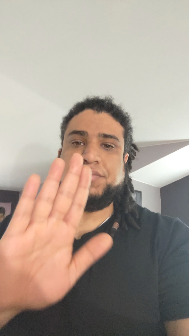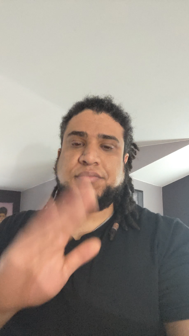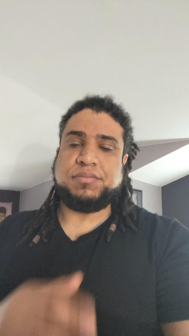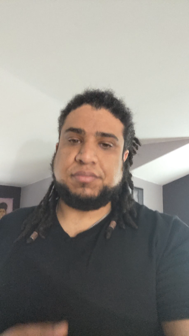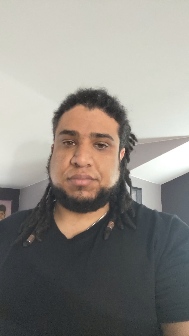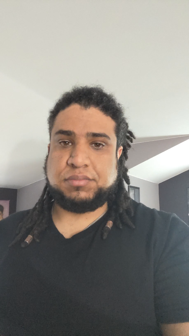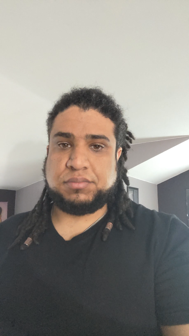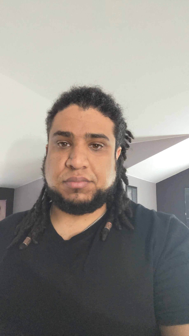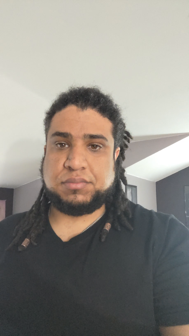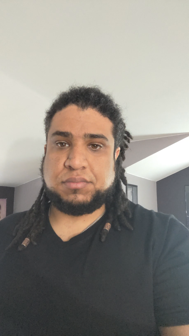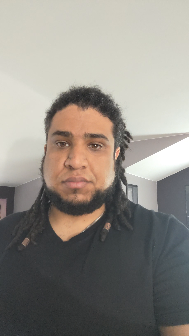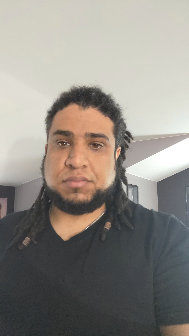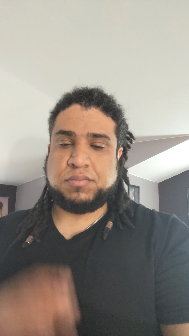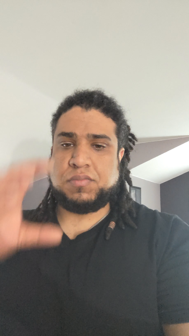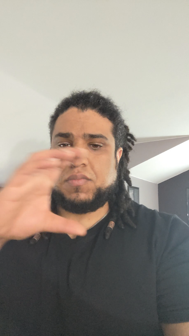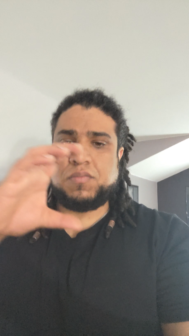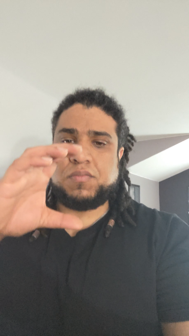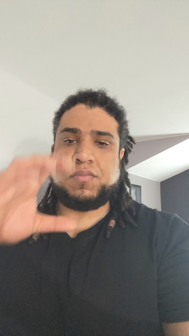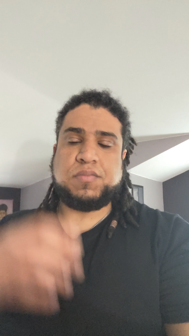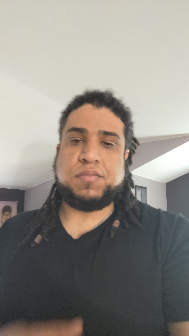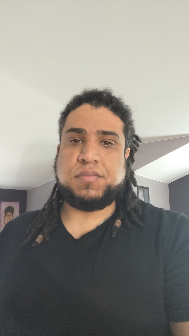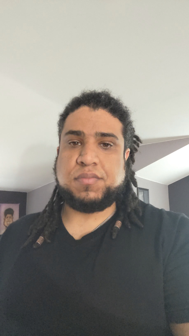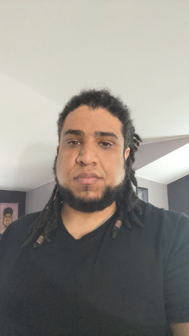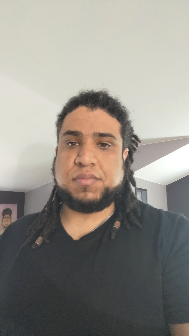ball